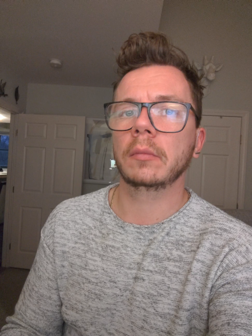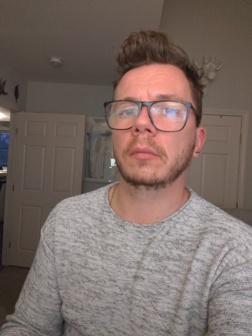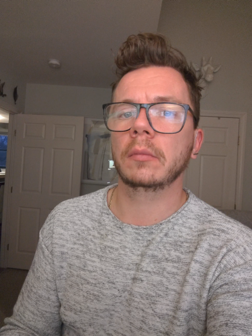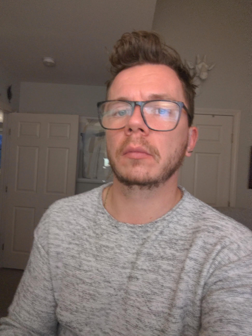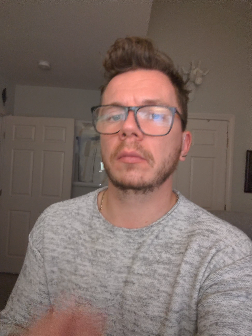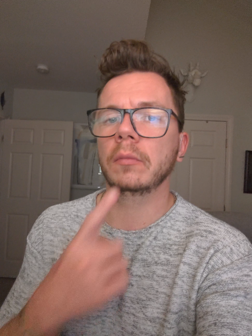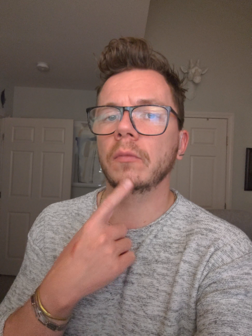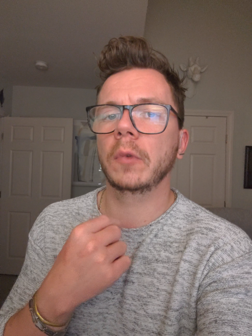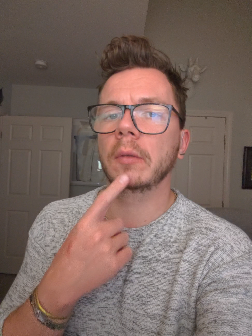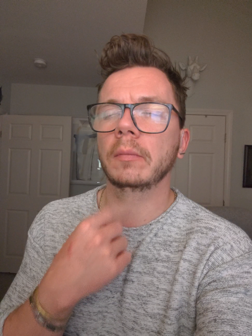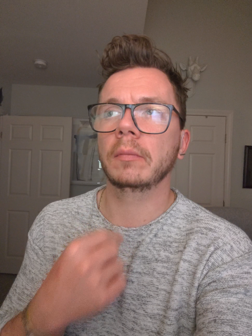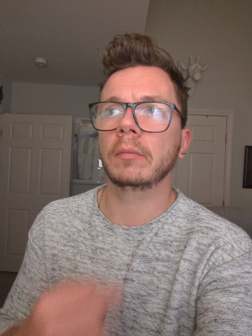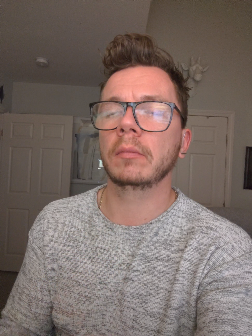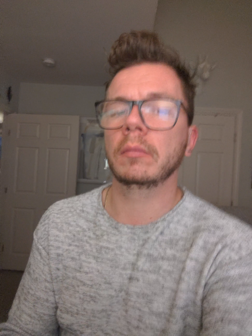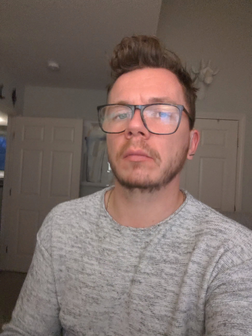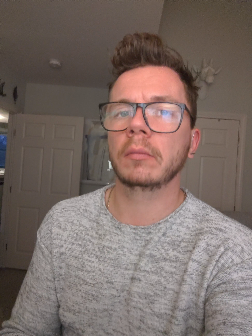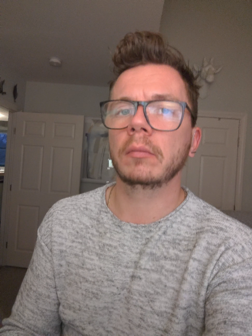red